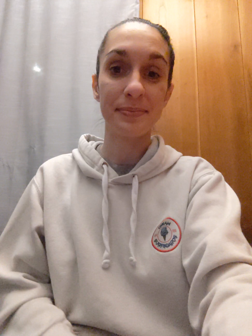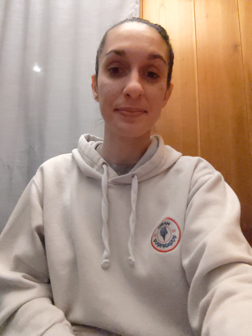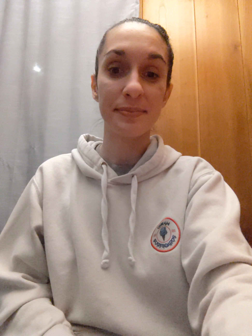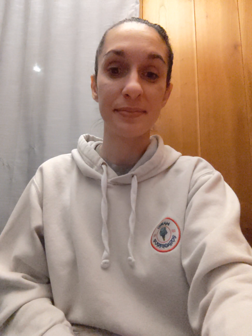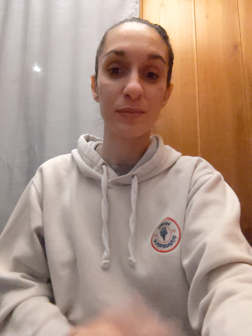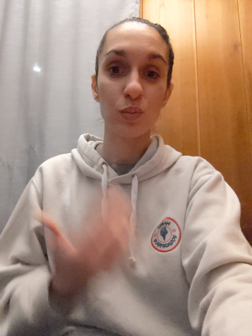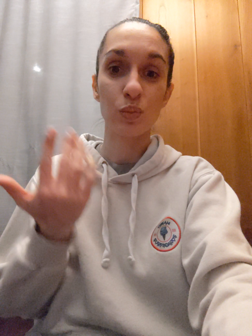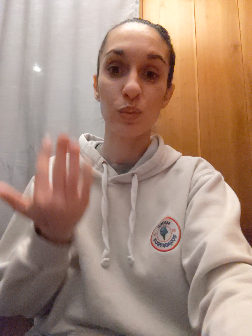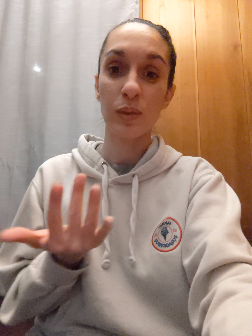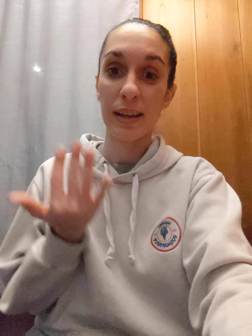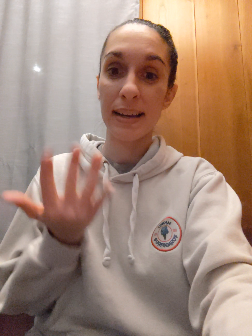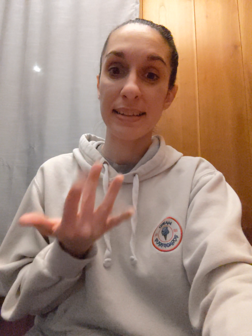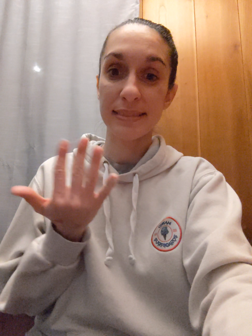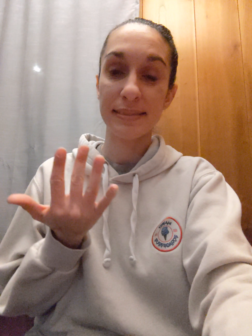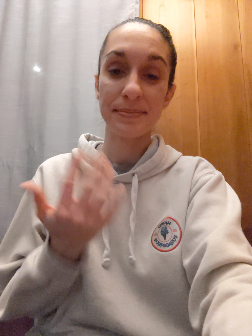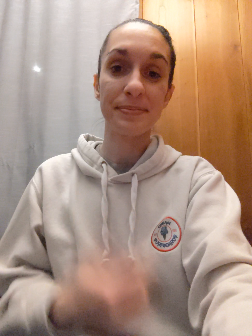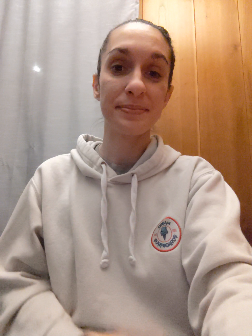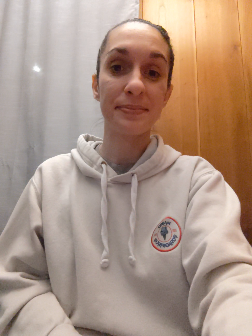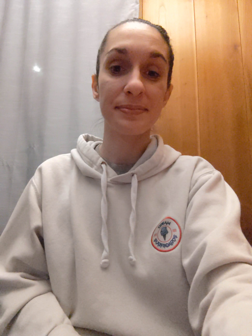wait